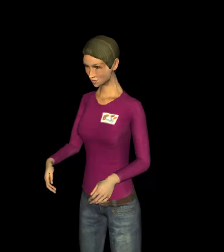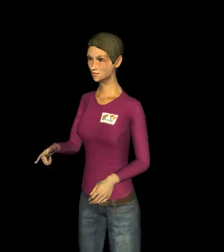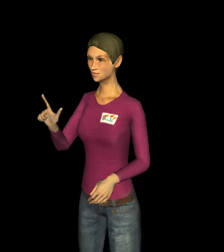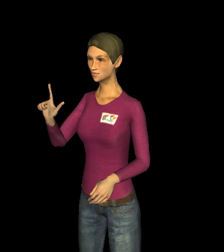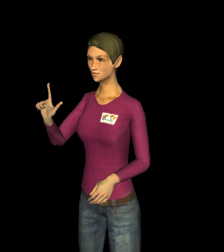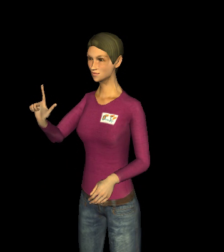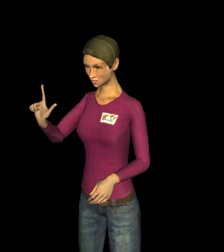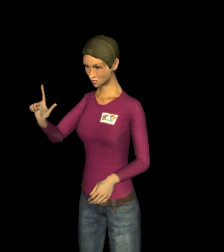2